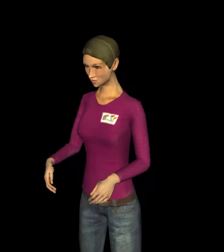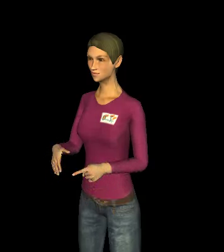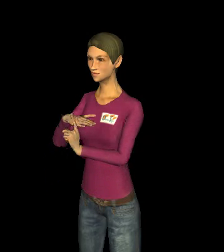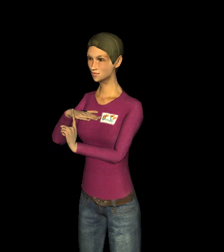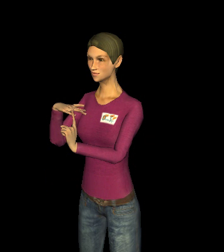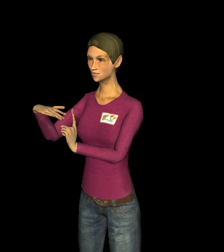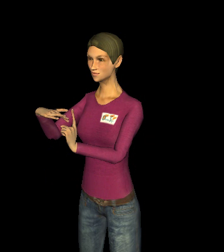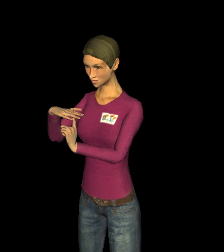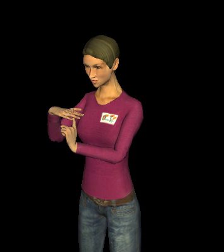مجتمع